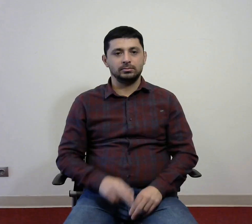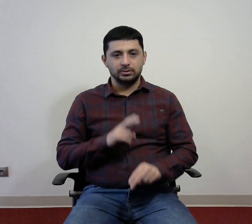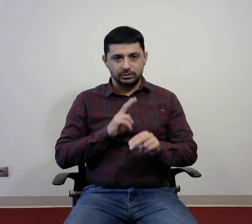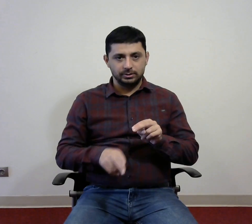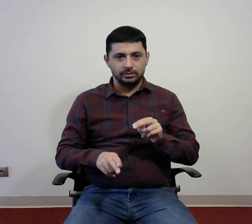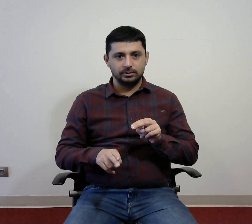itmiş